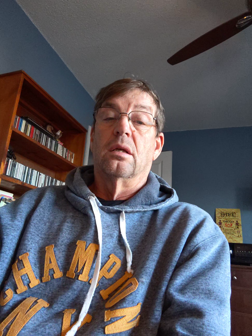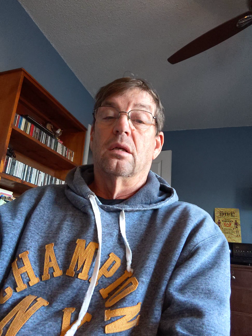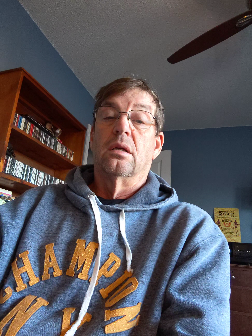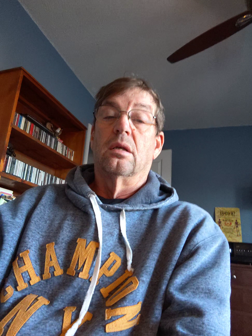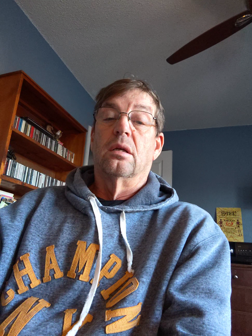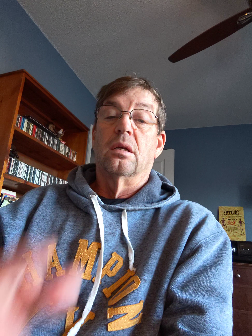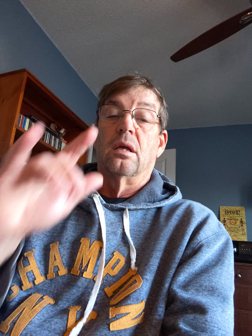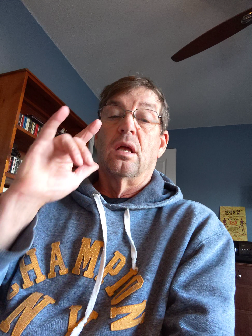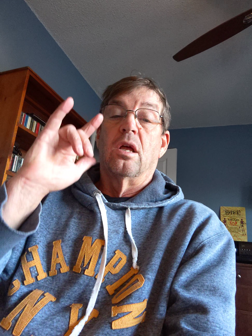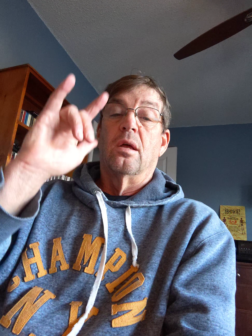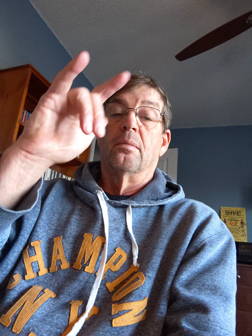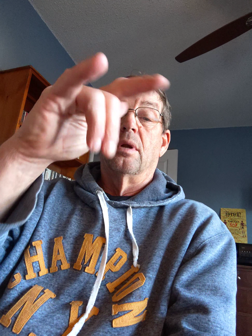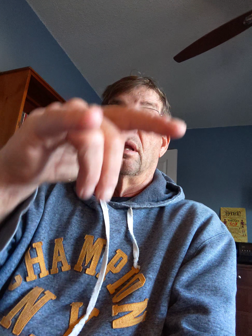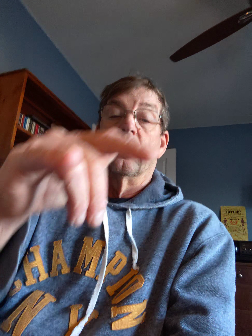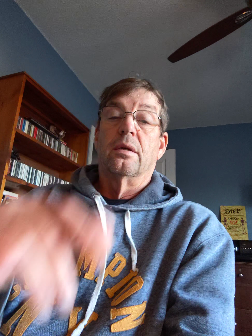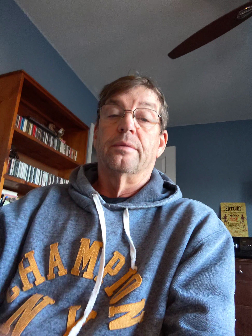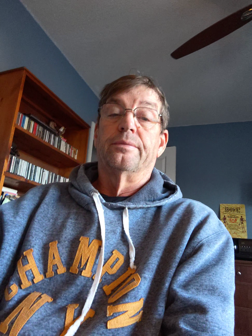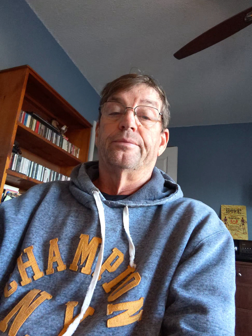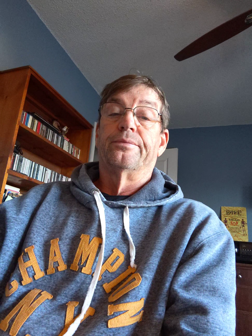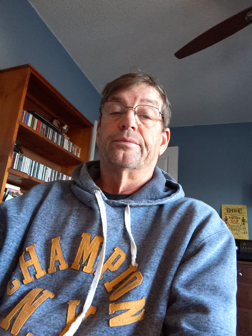airplane